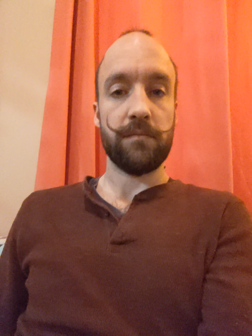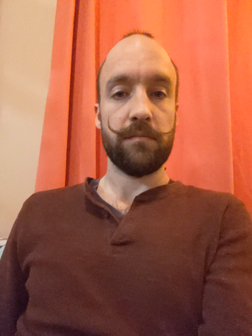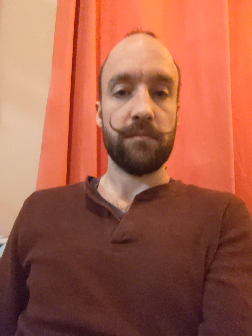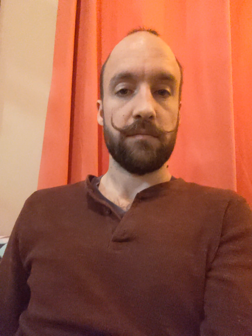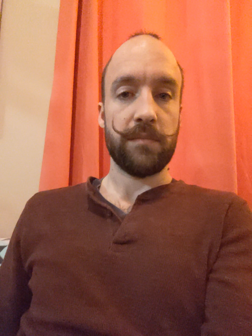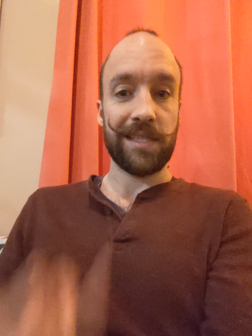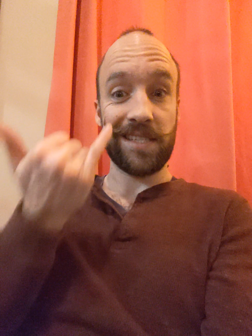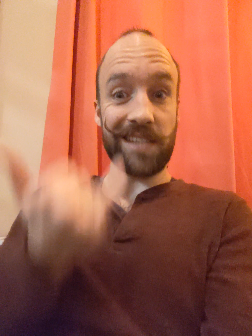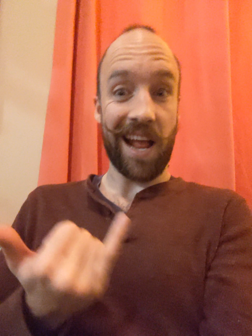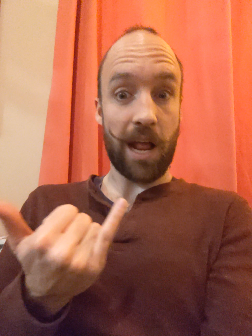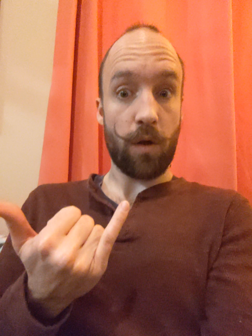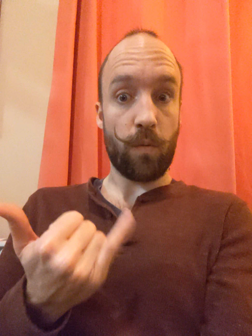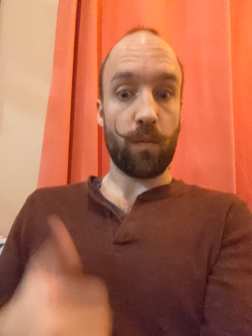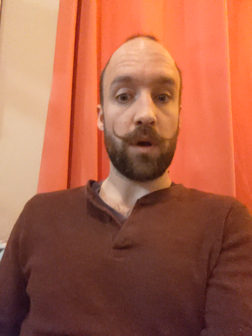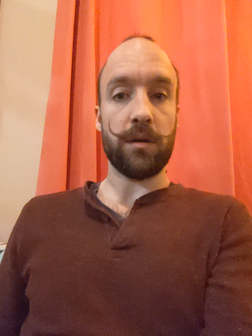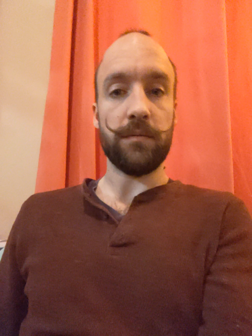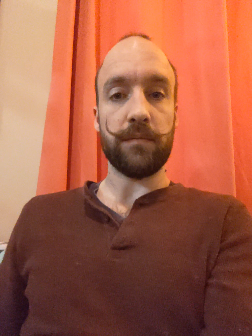now